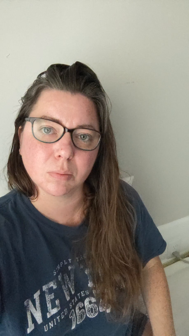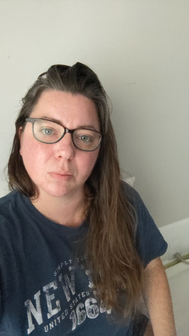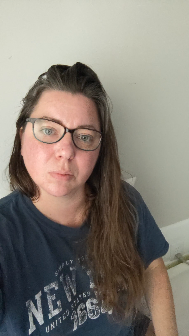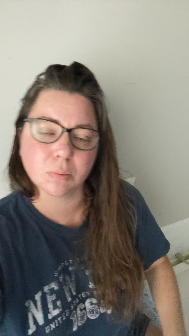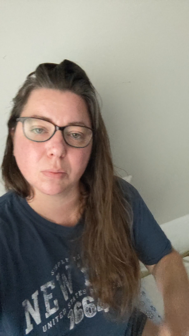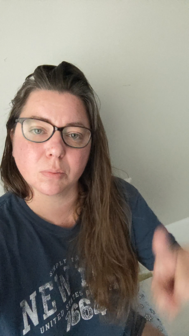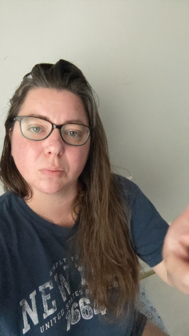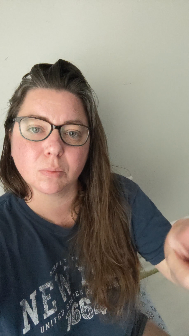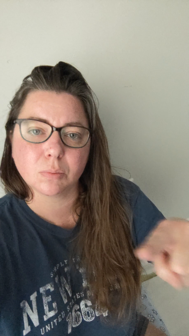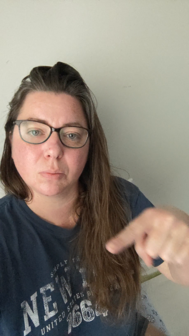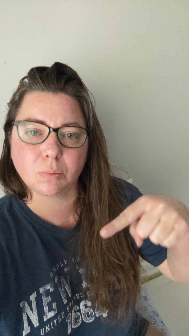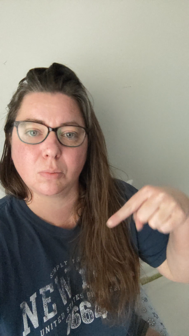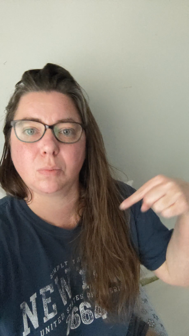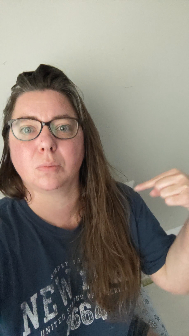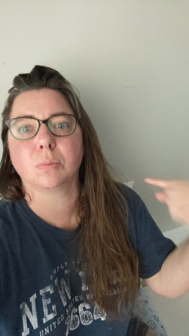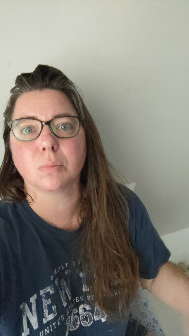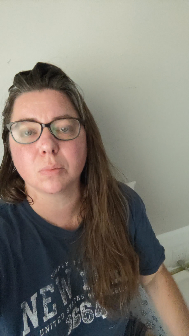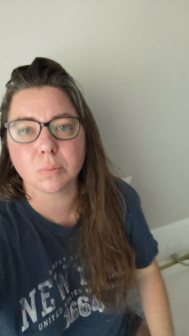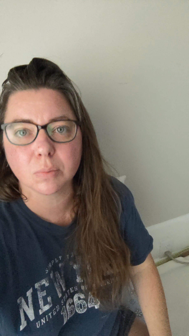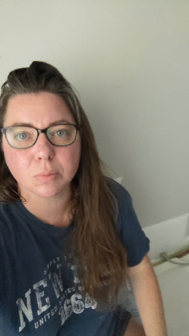long